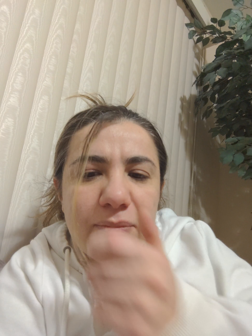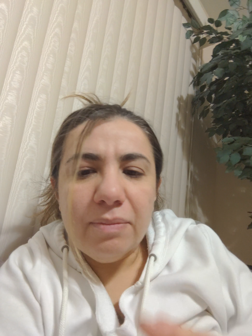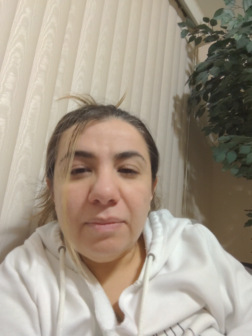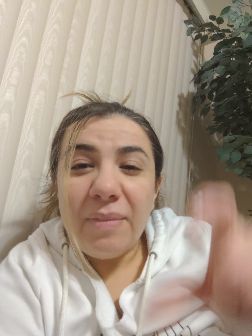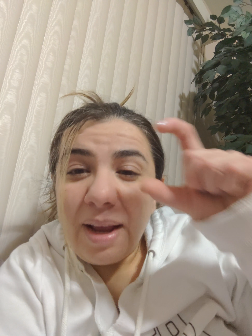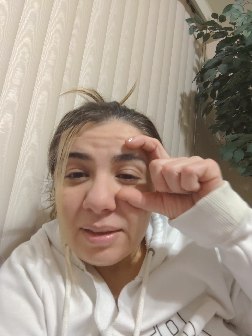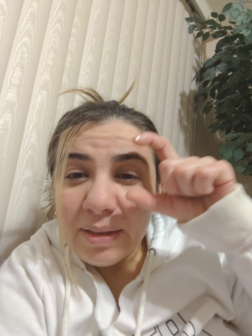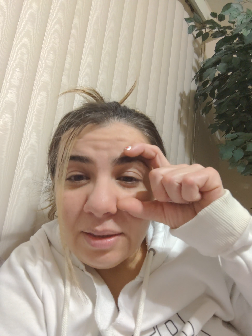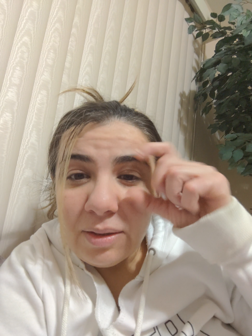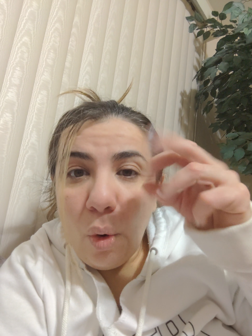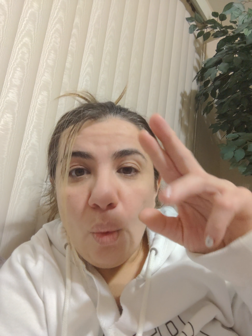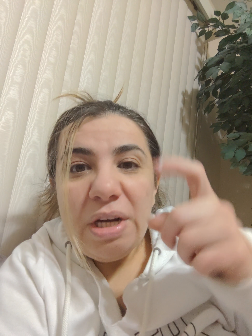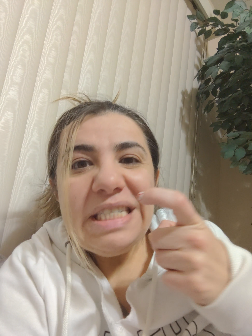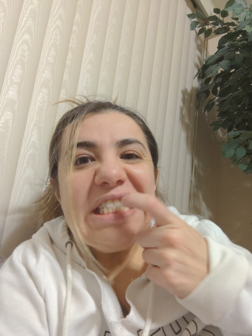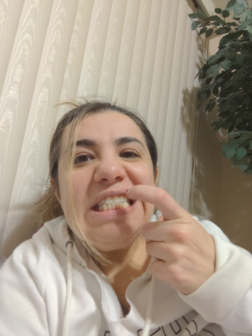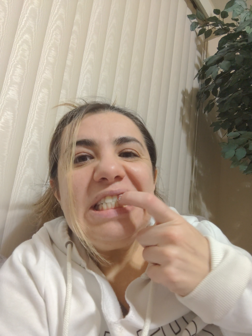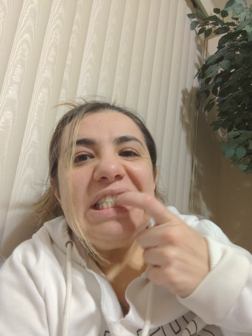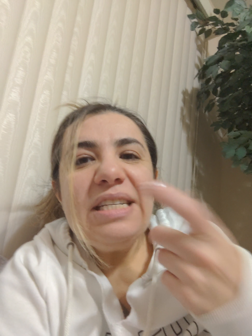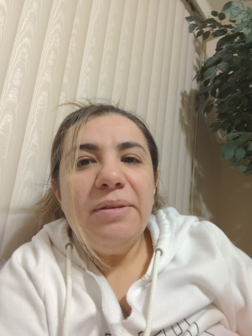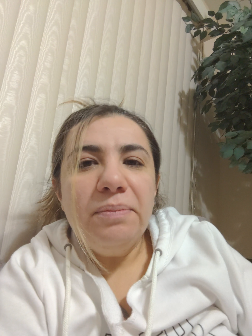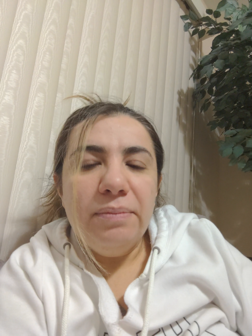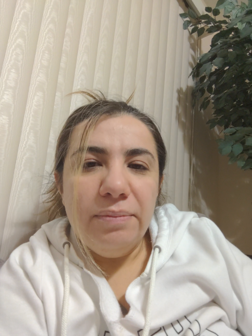window